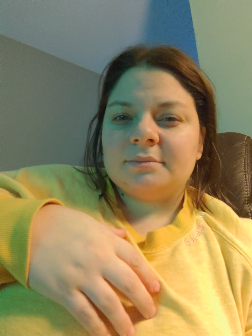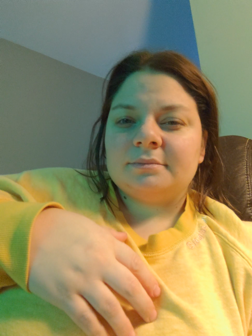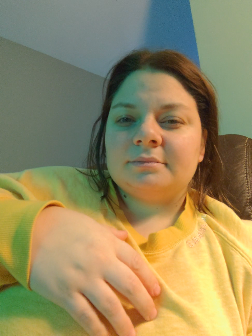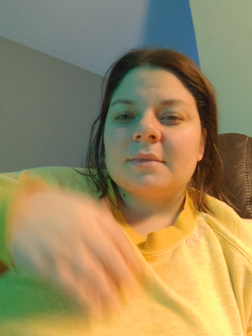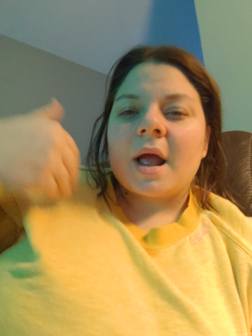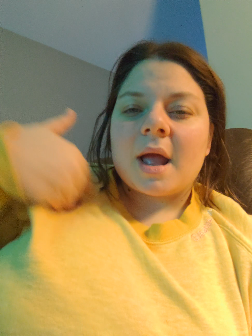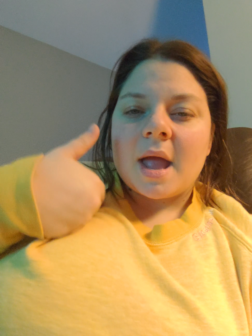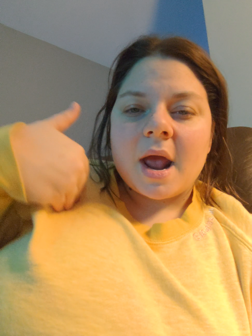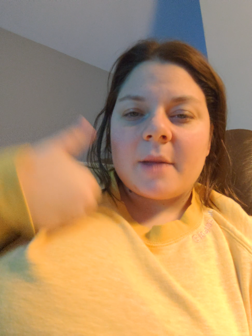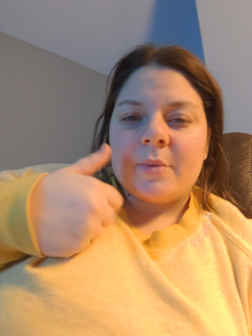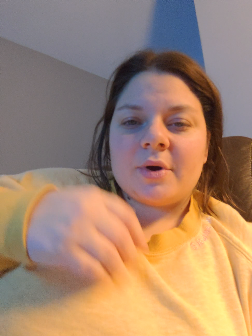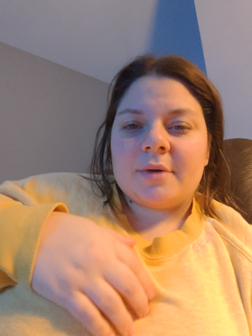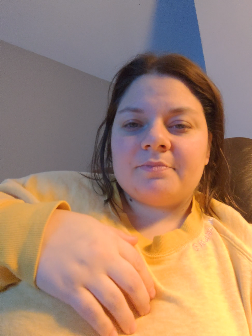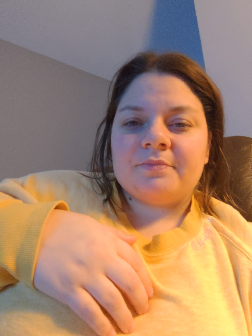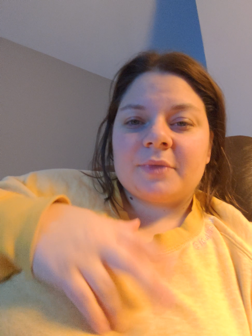animal